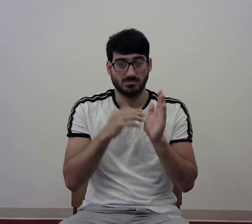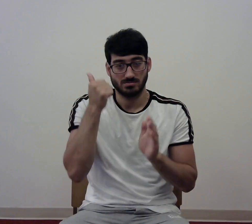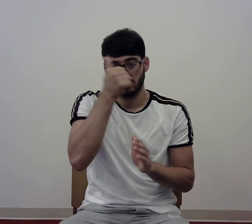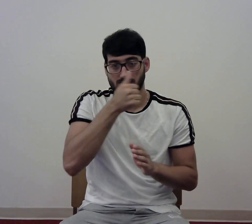il